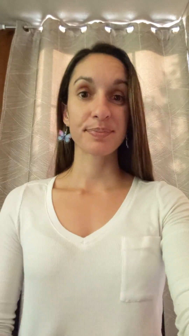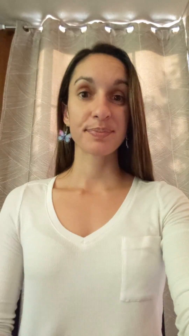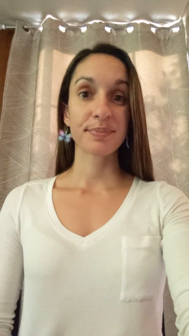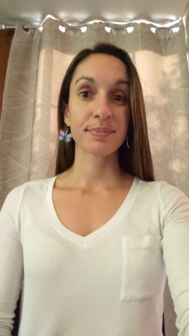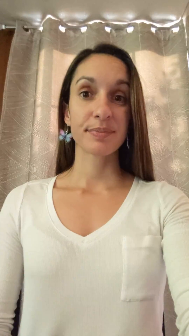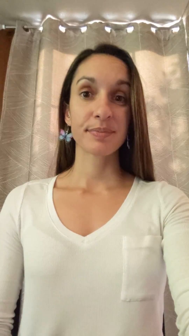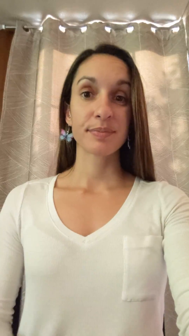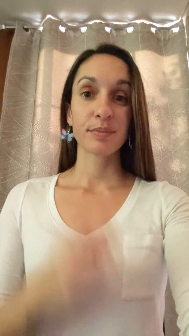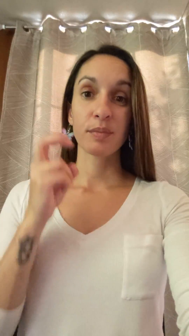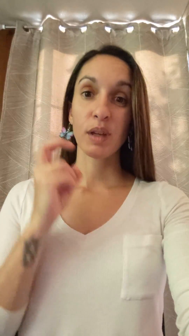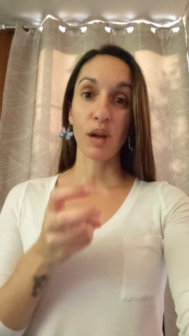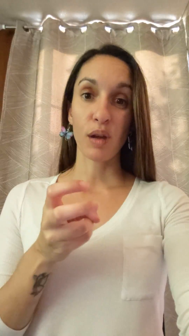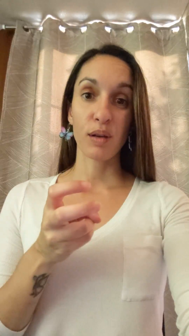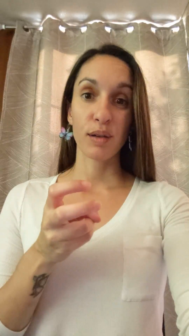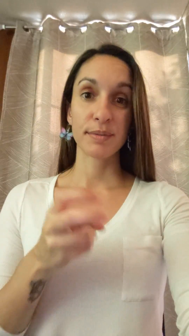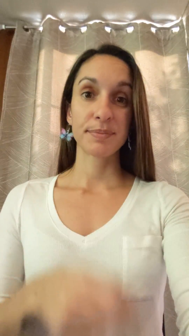hard